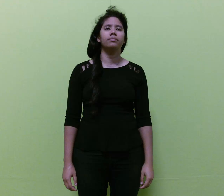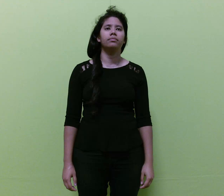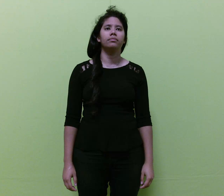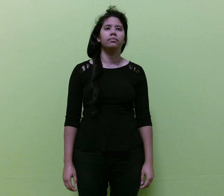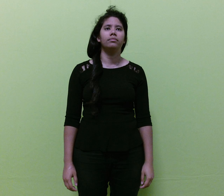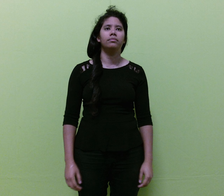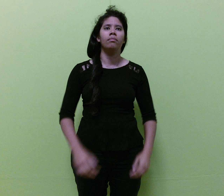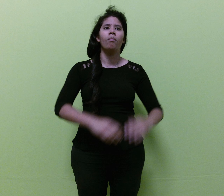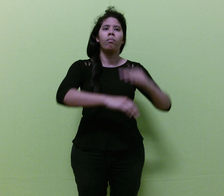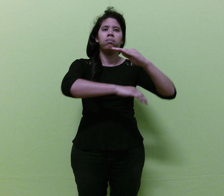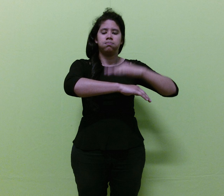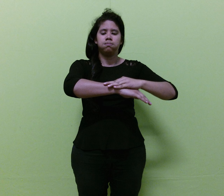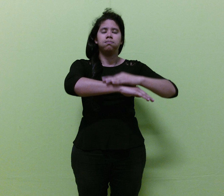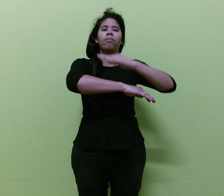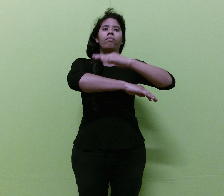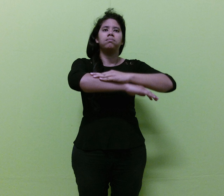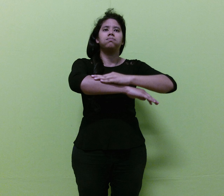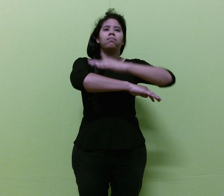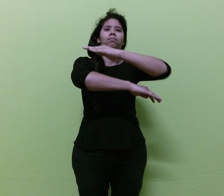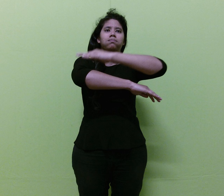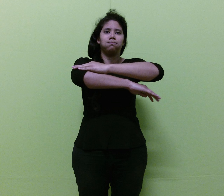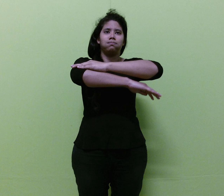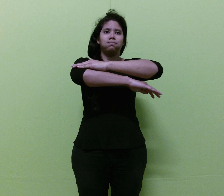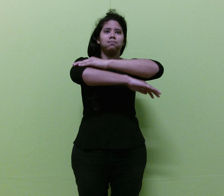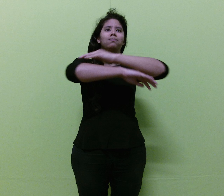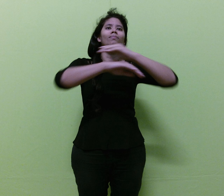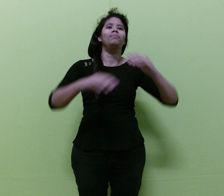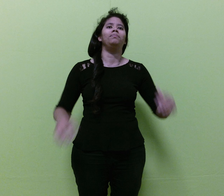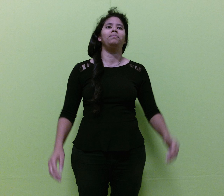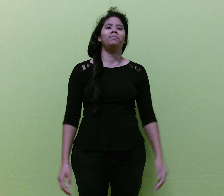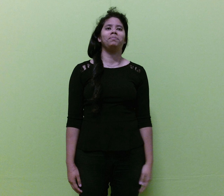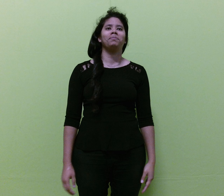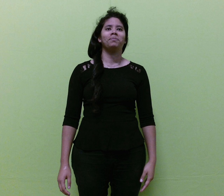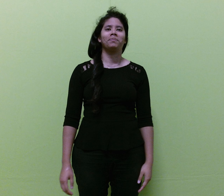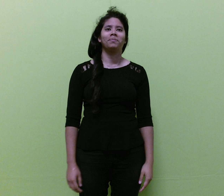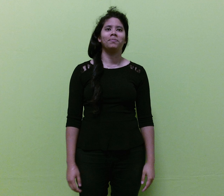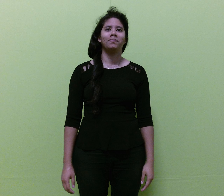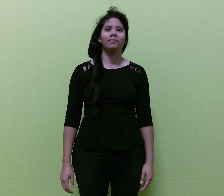sapo